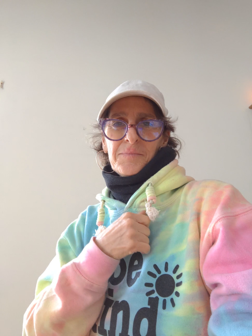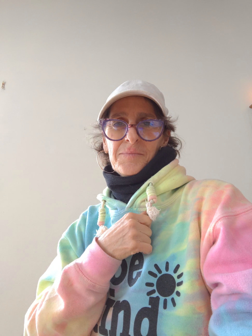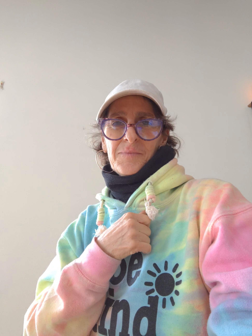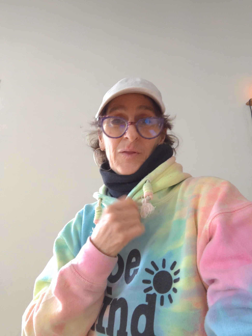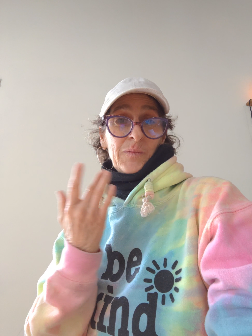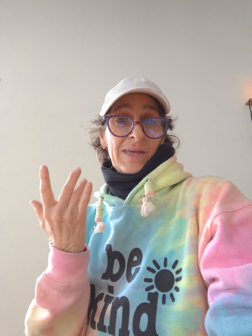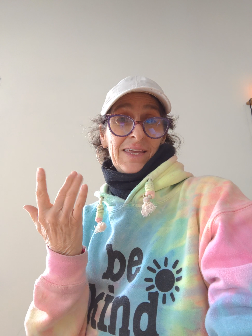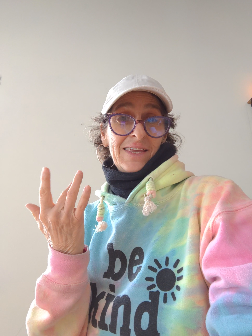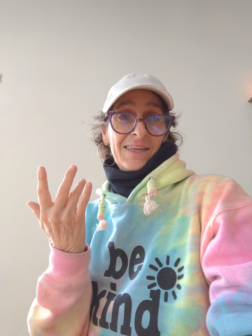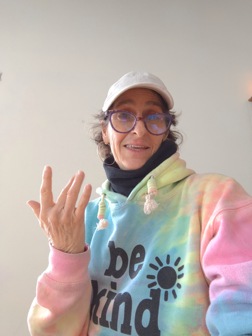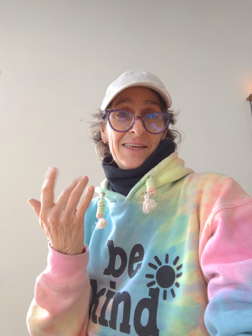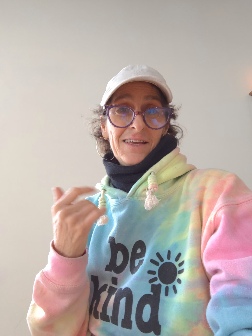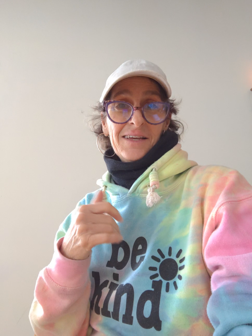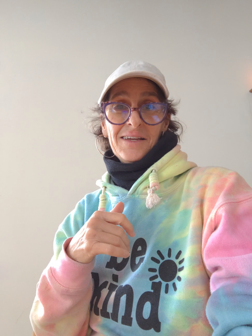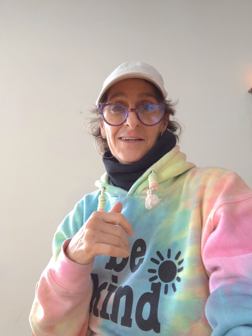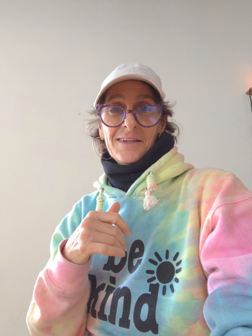wait